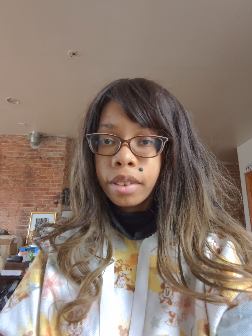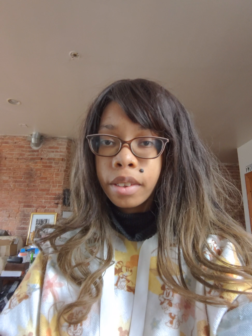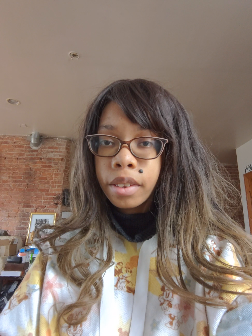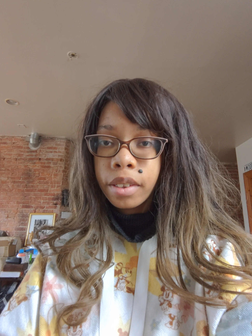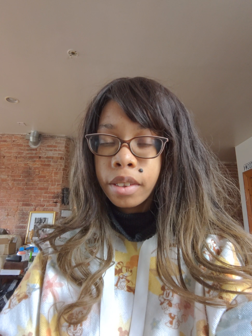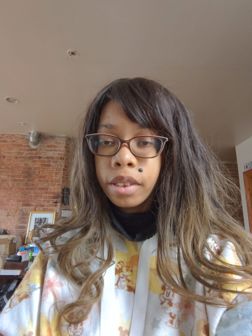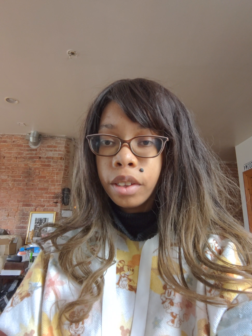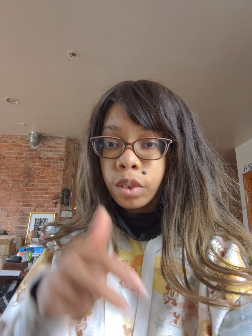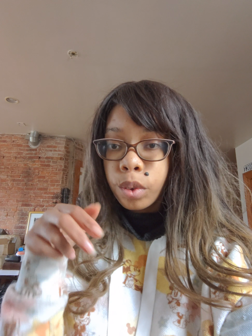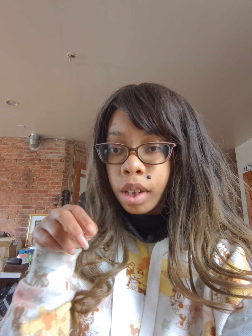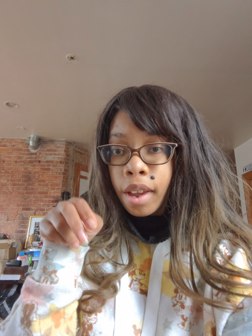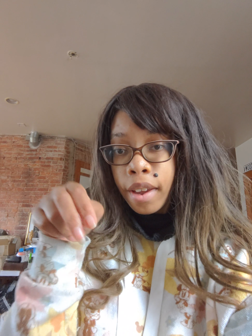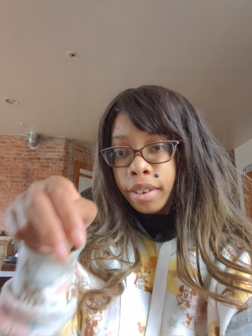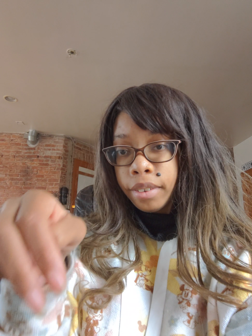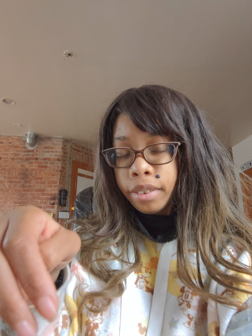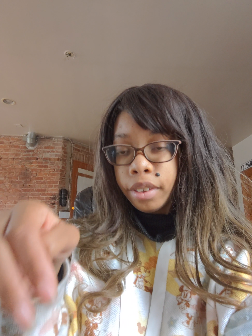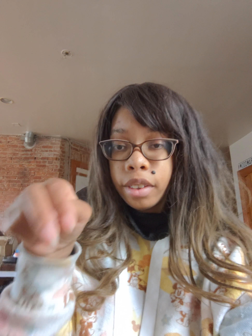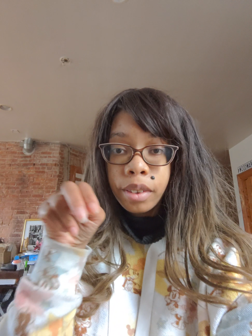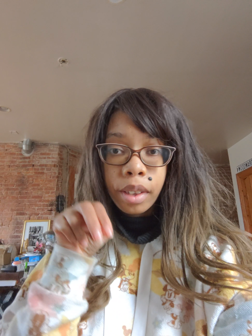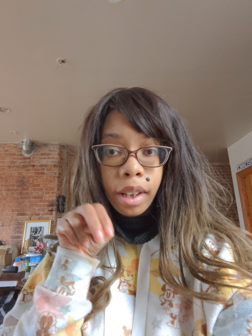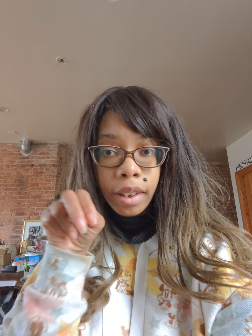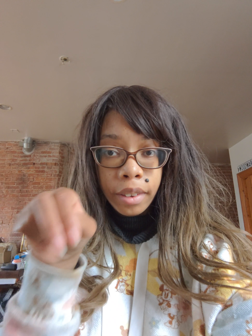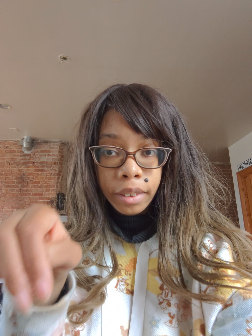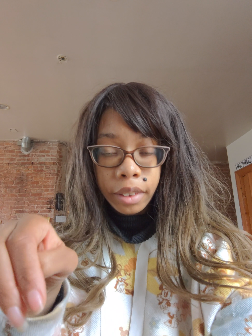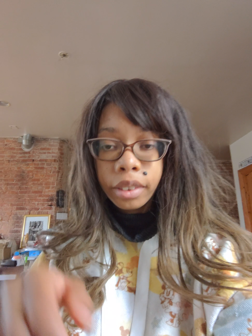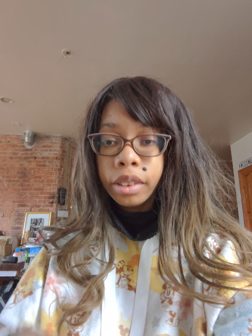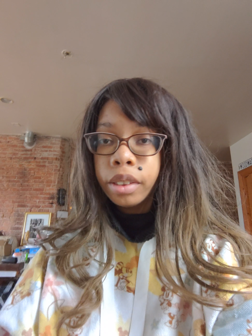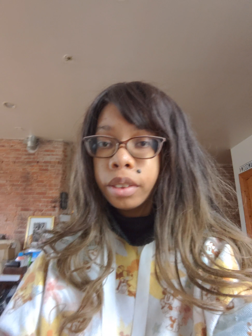ride